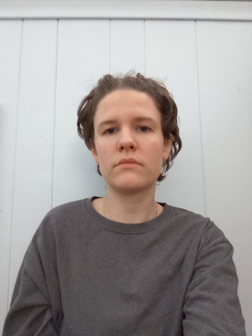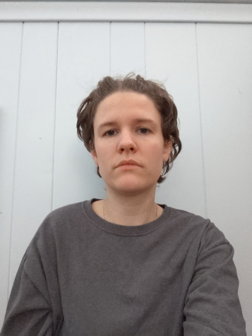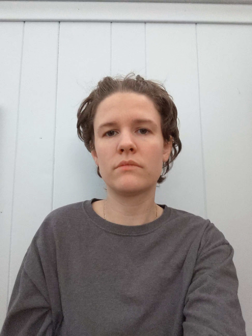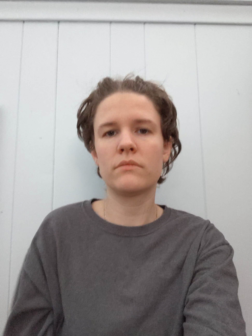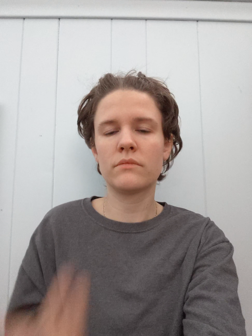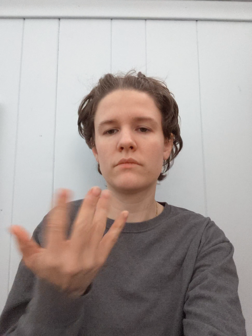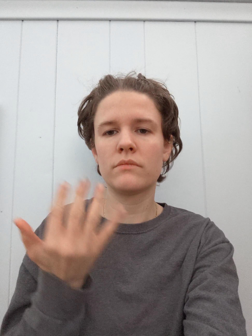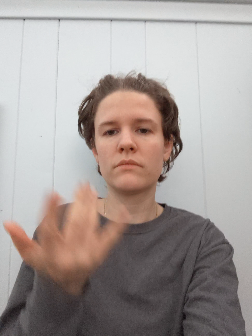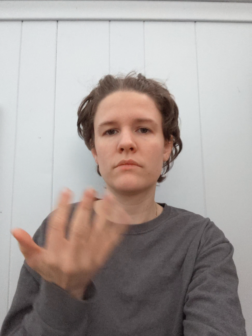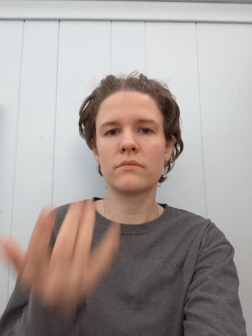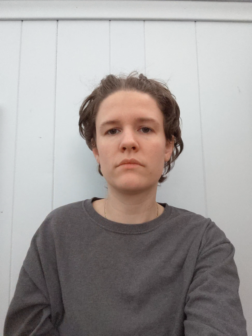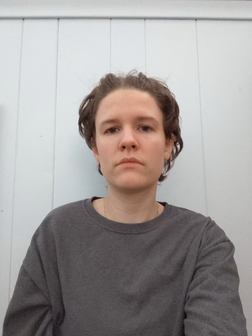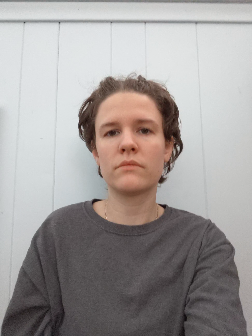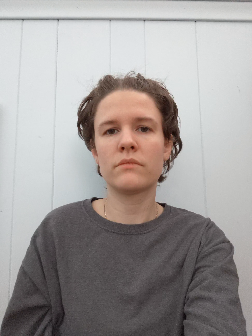wait